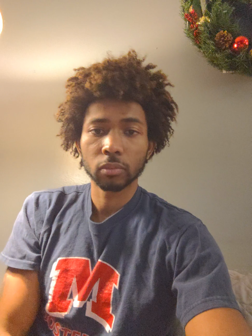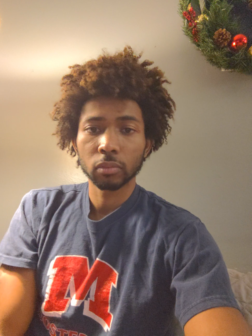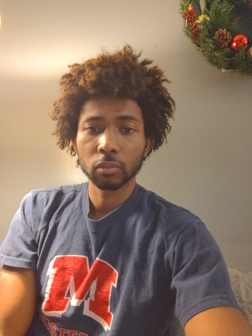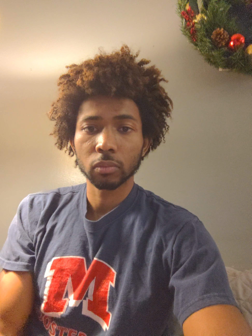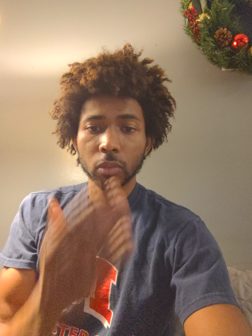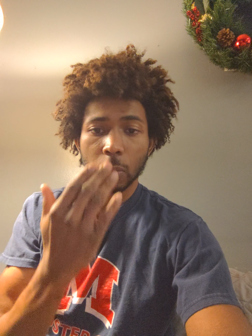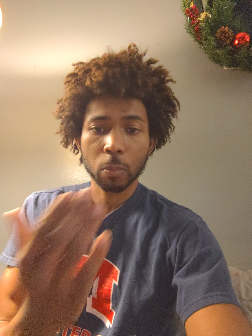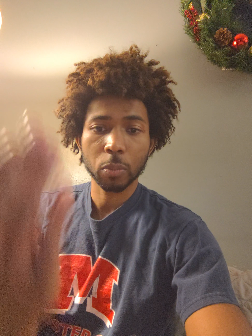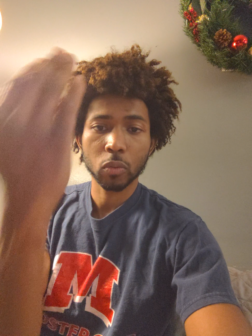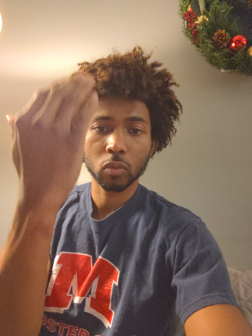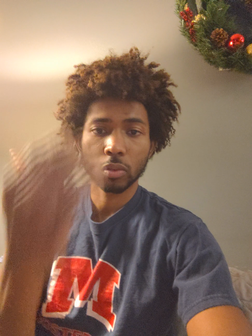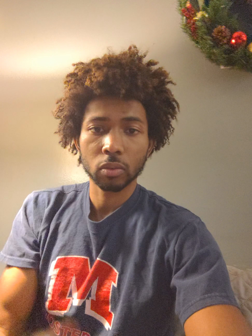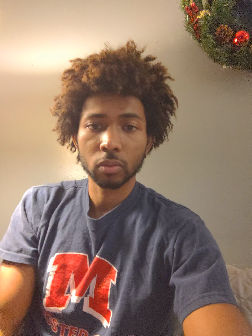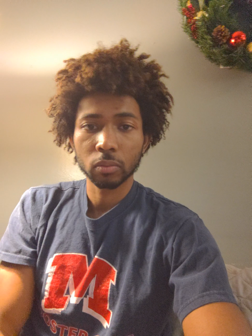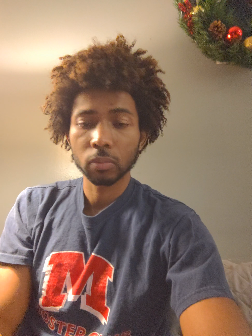morning